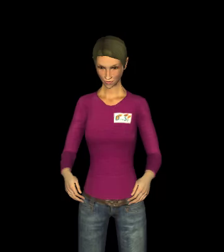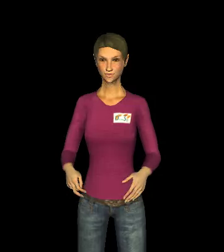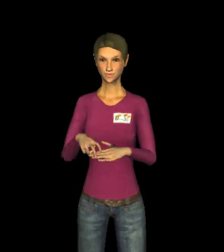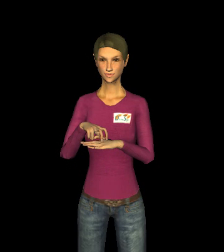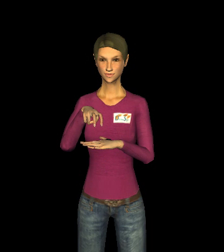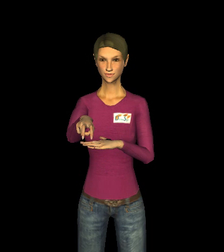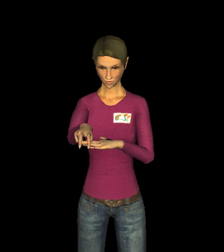يقفز